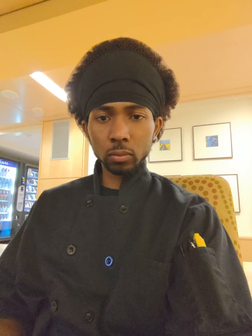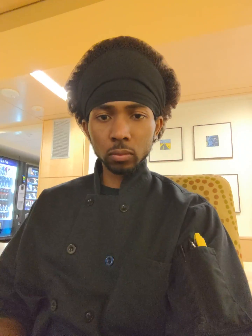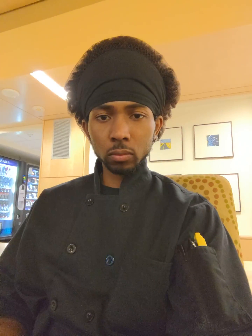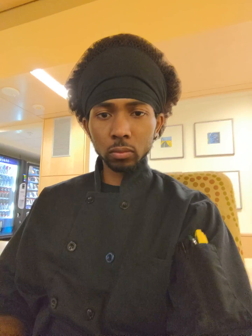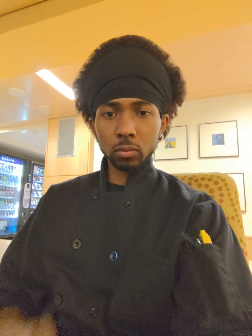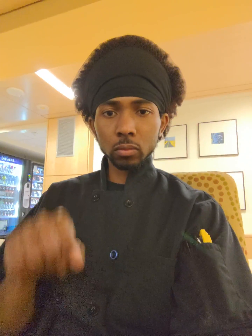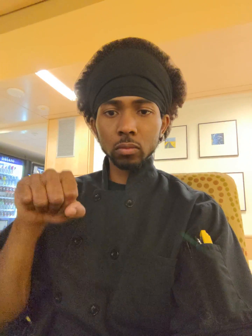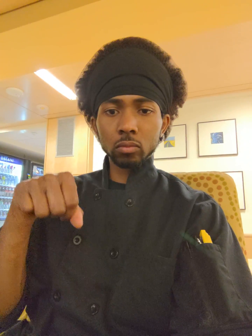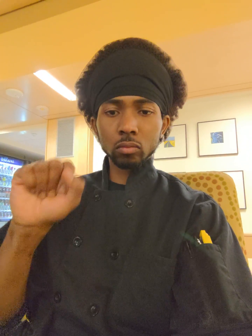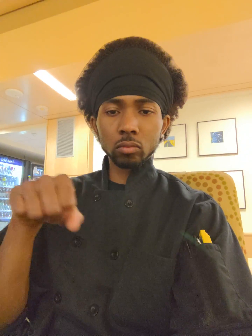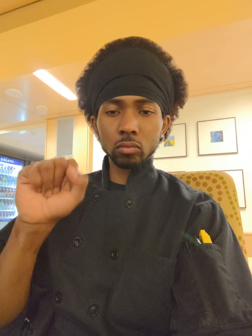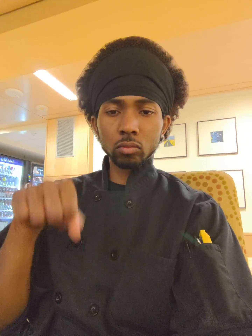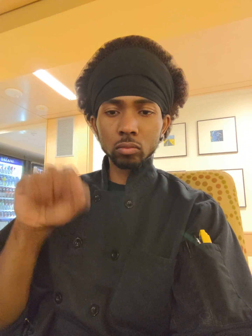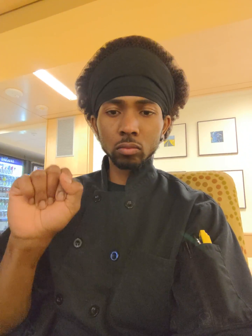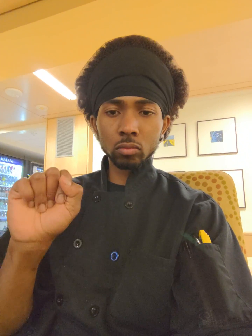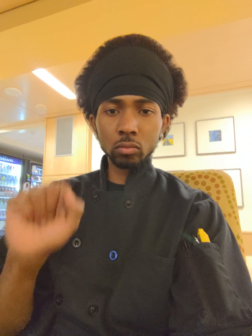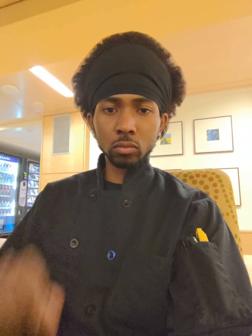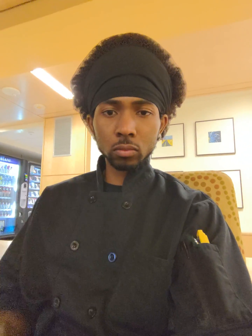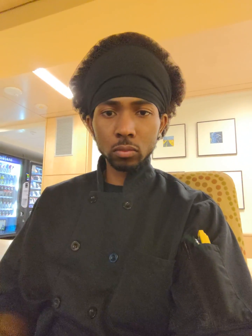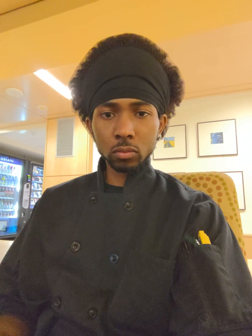motorcycle